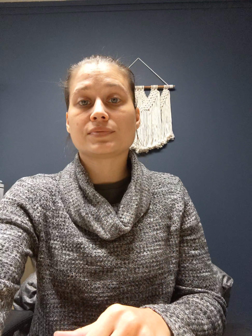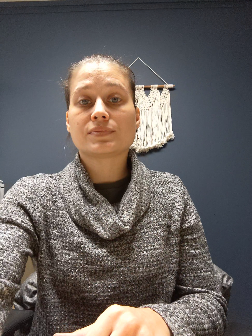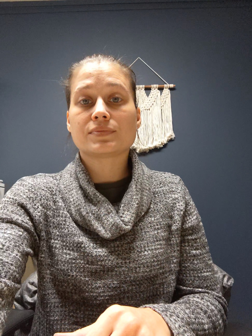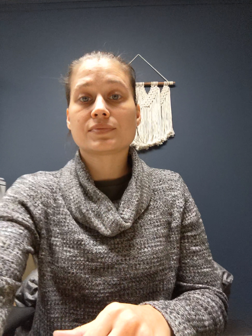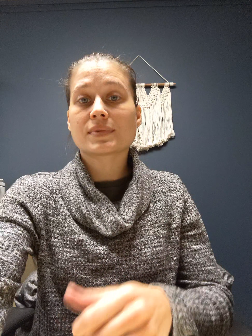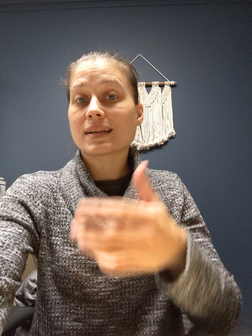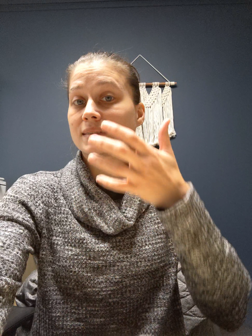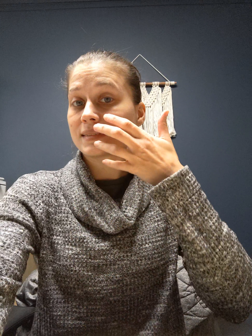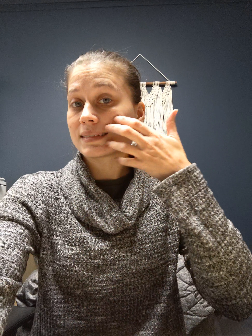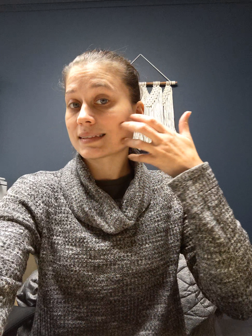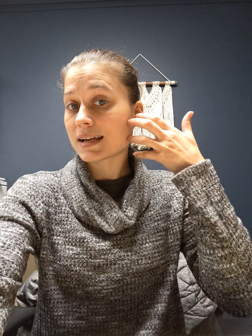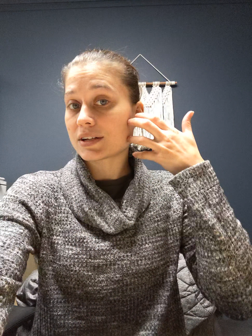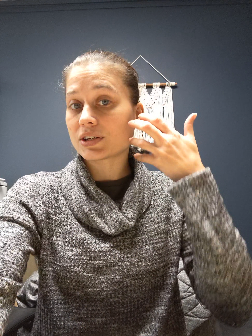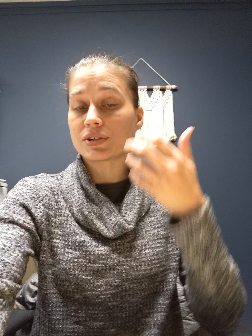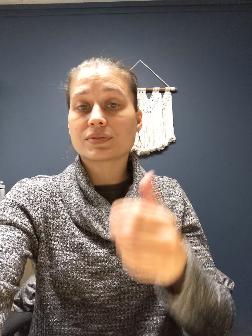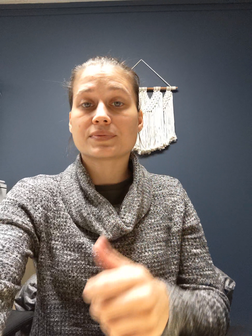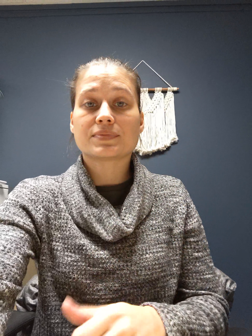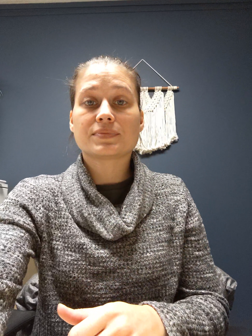tiger